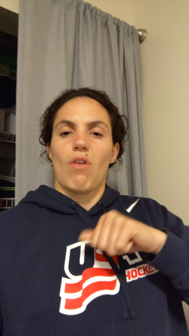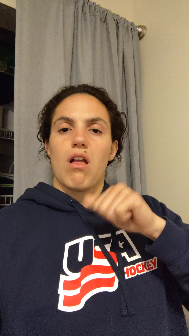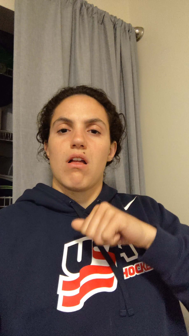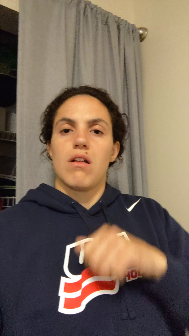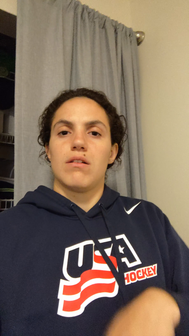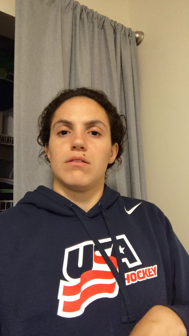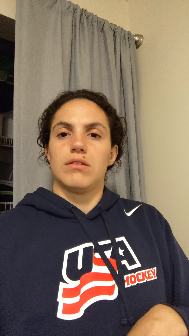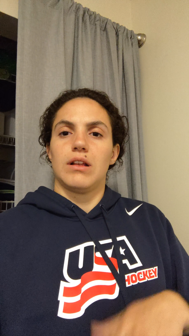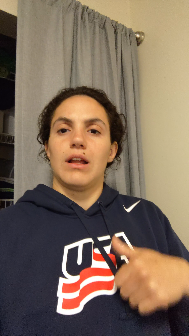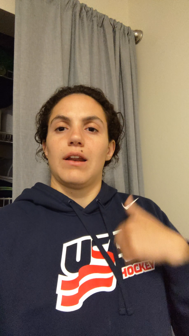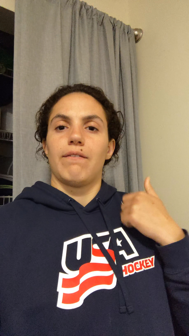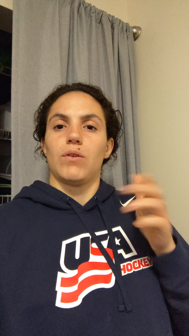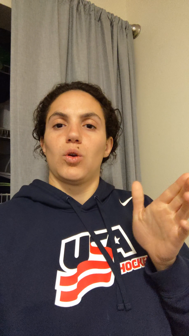living room